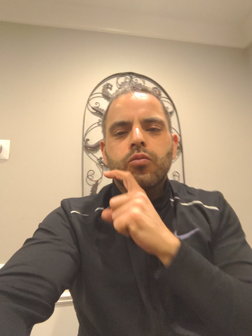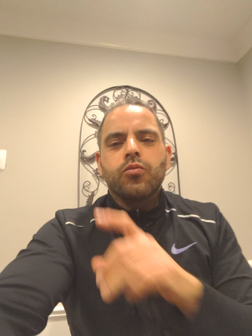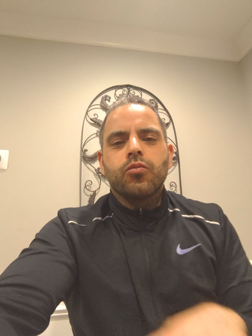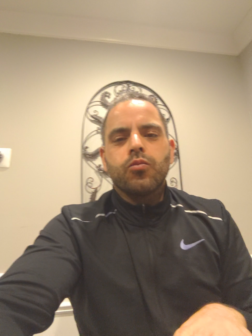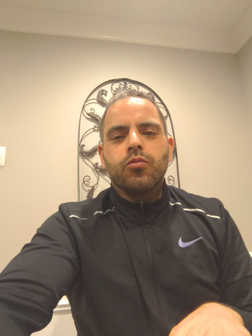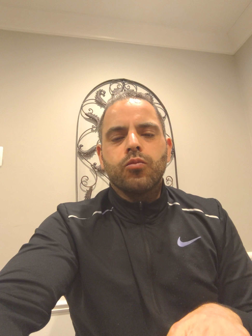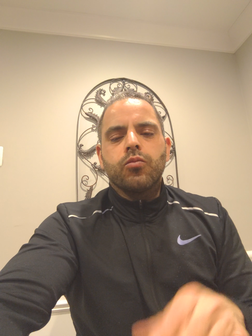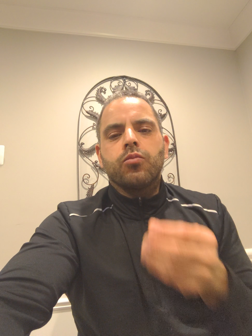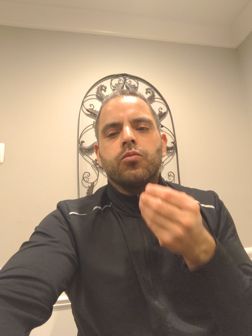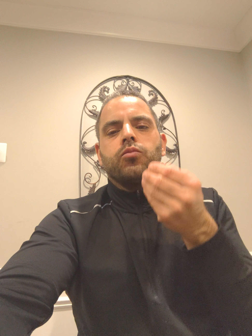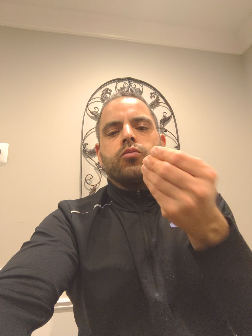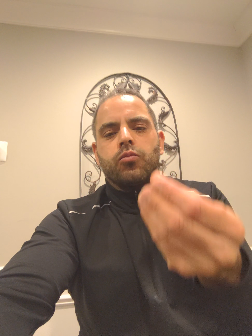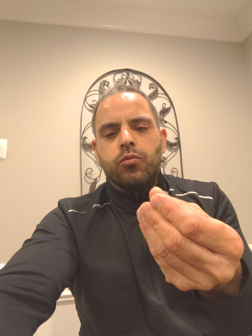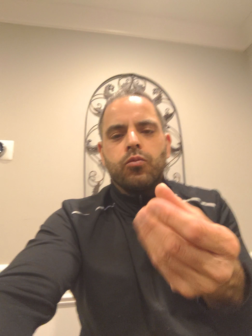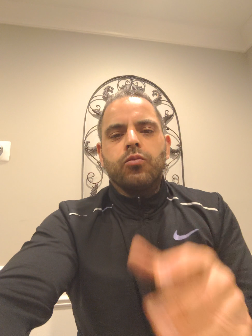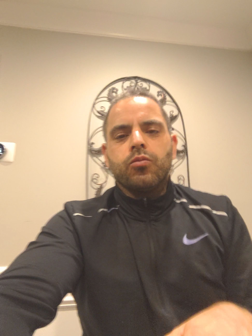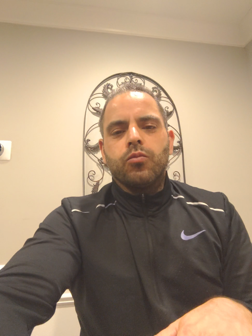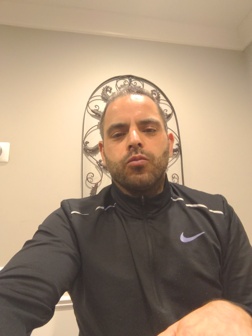give